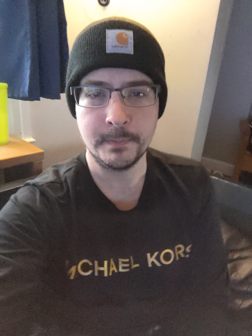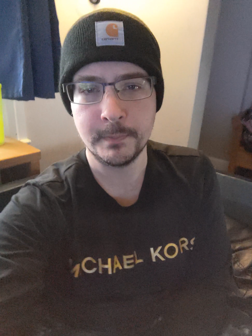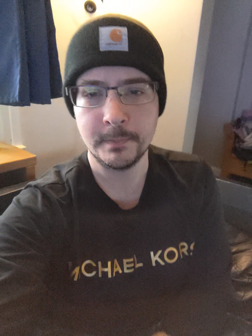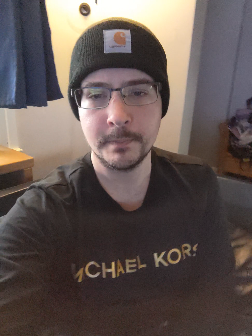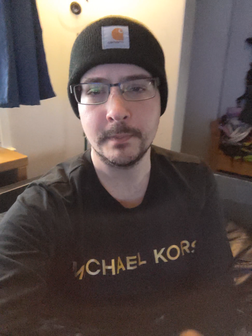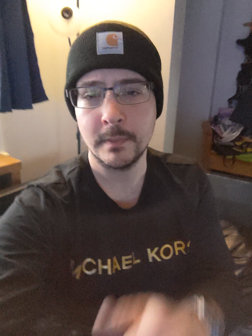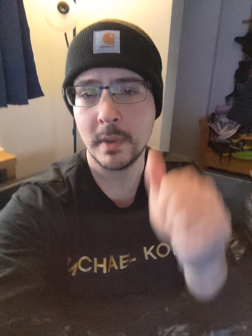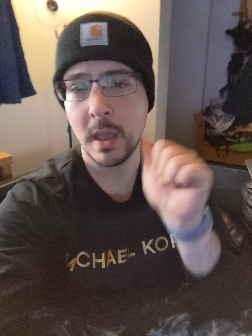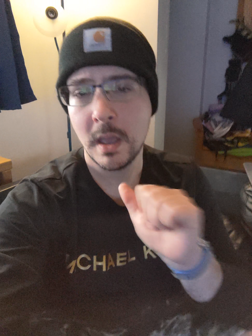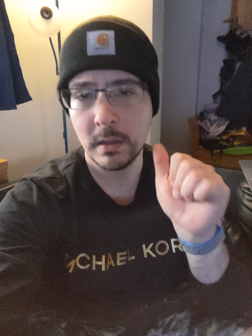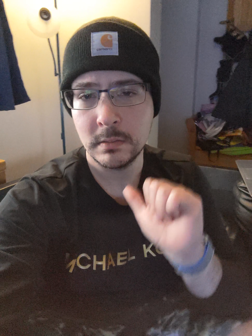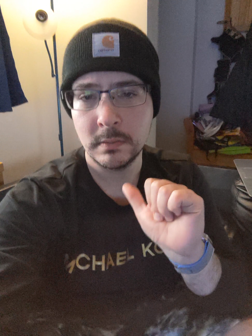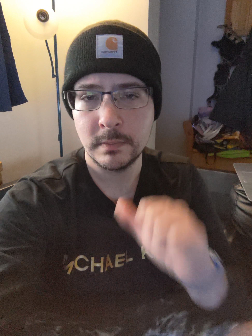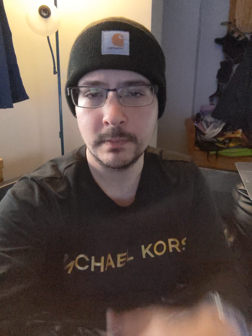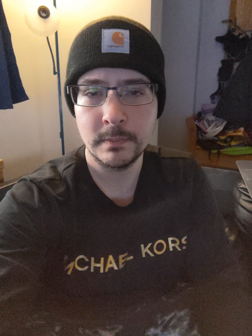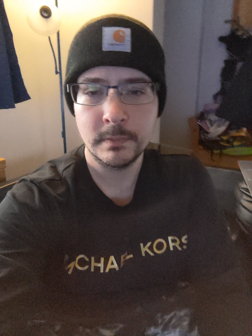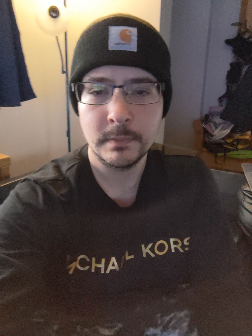aunt